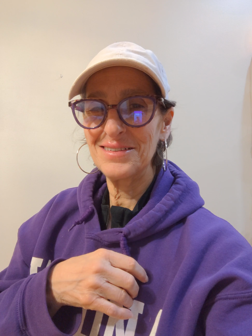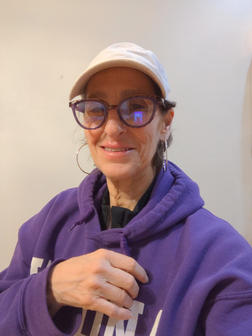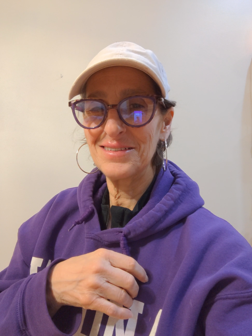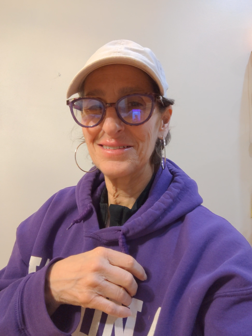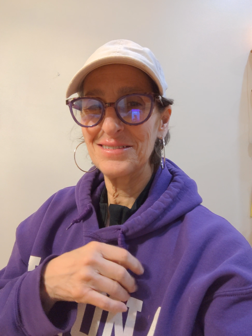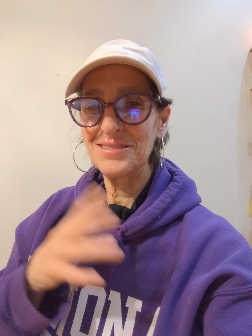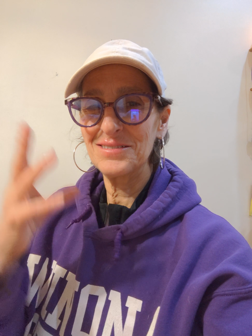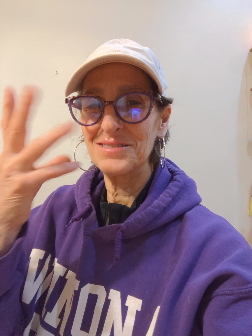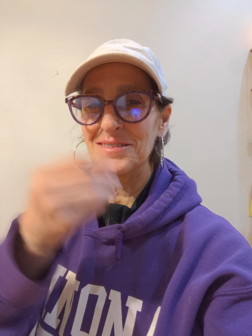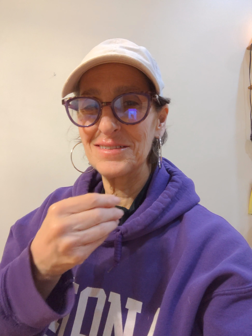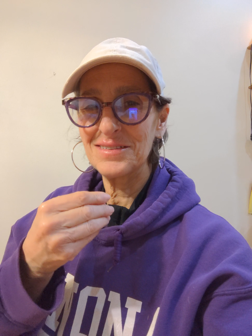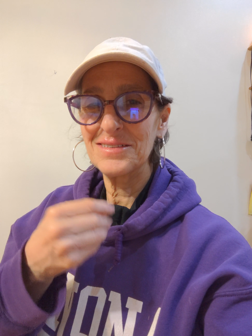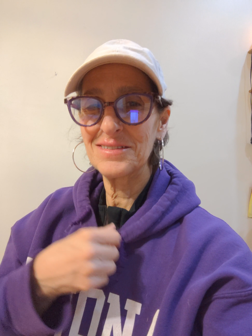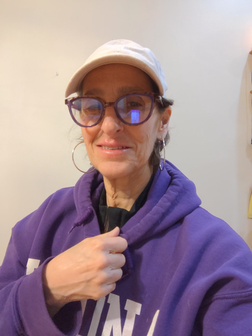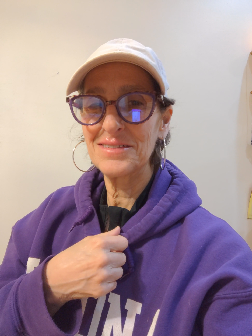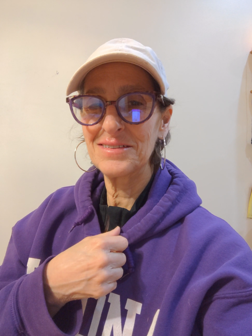pretty